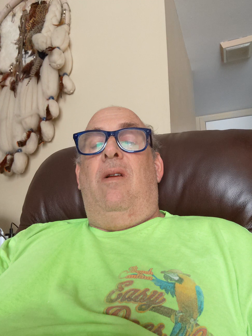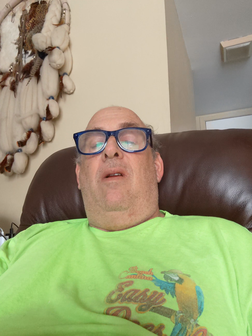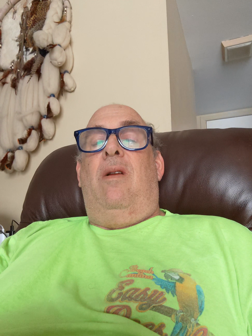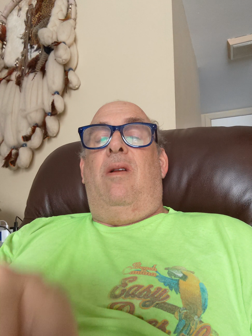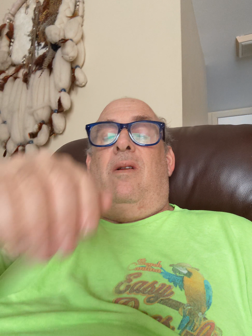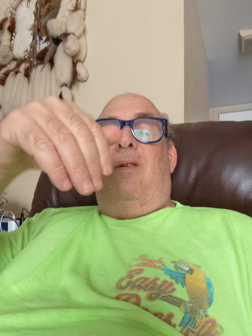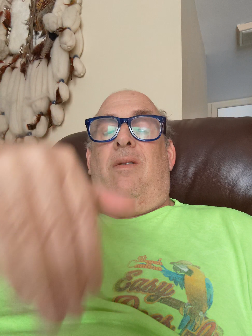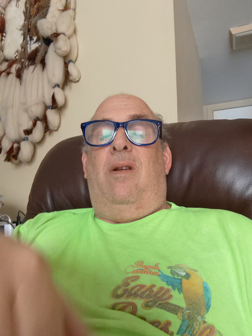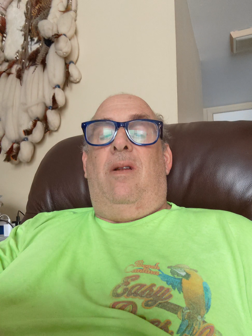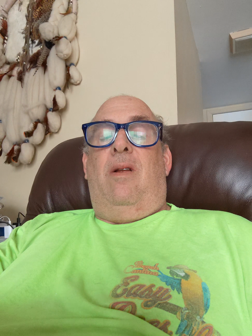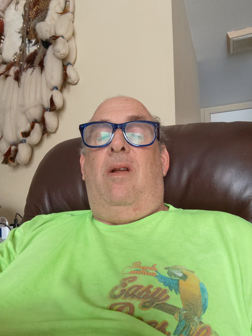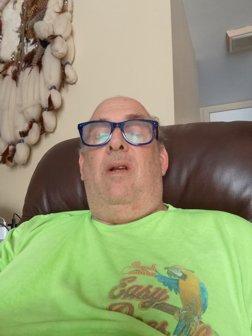night